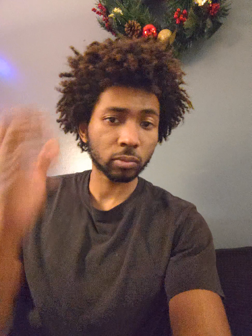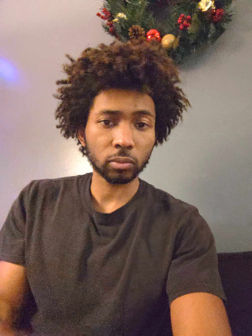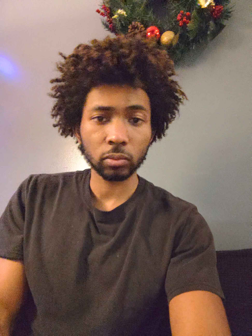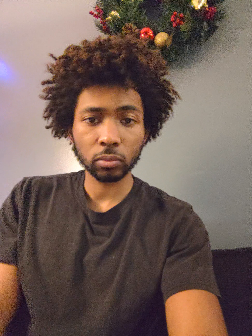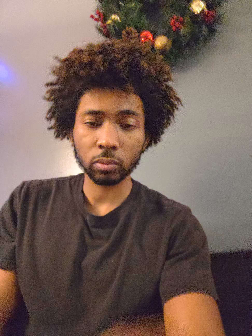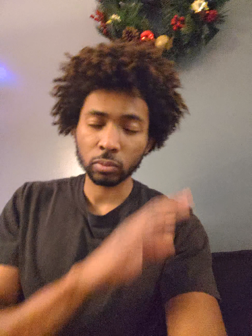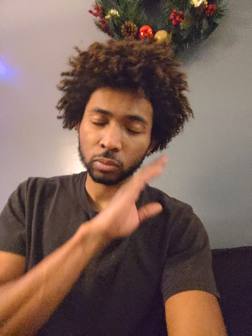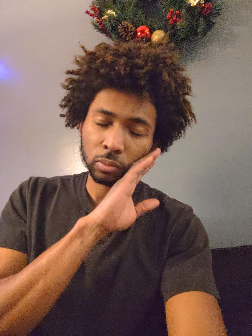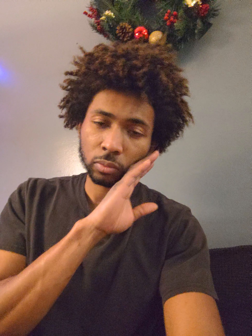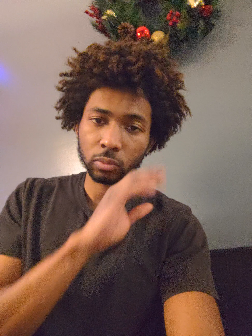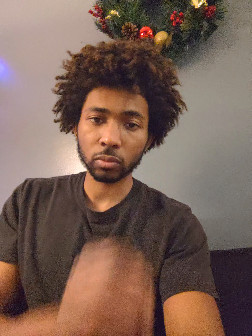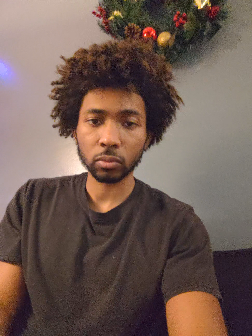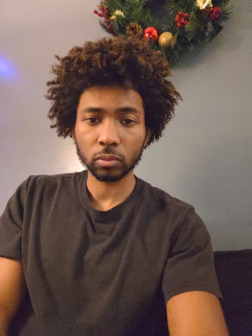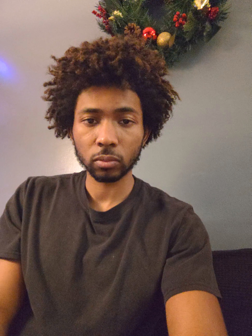bed